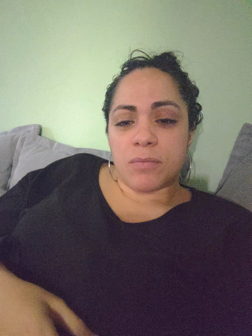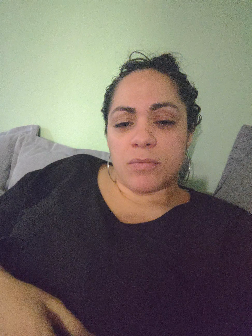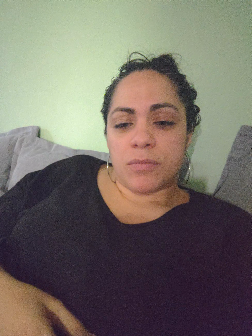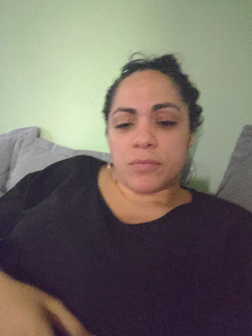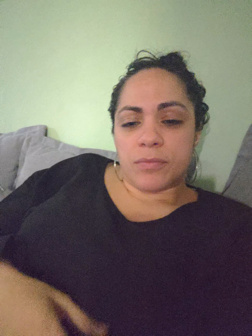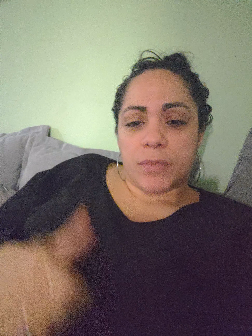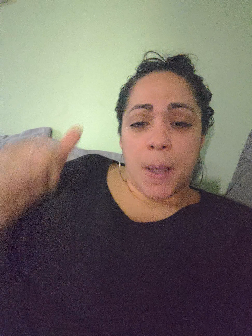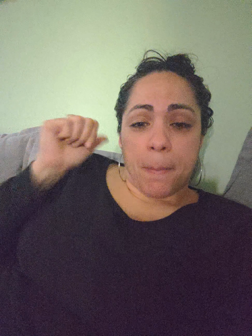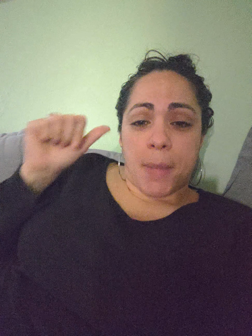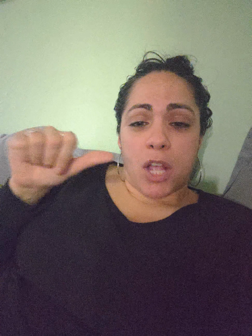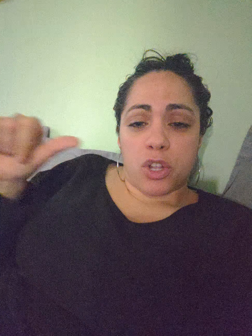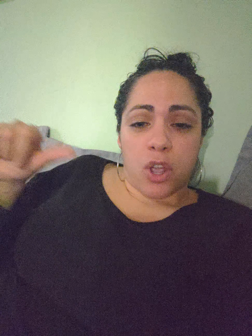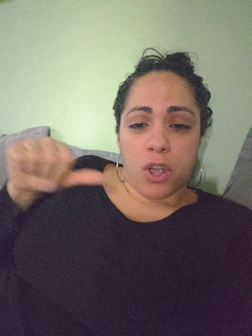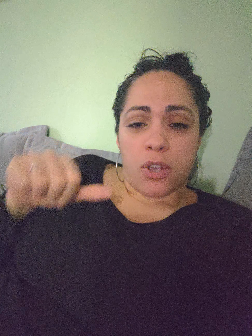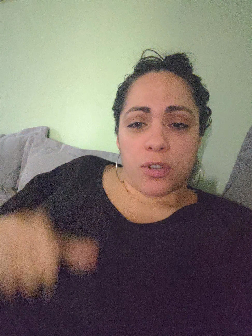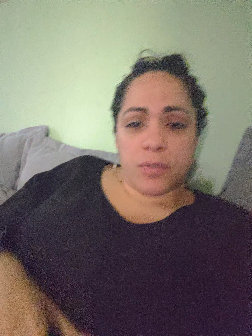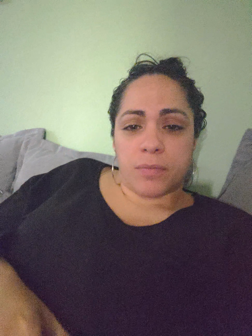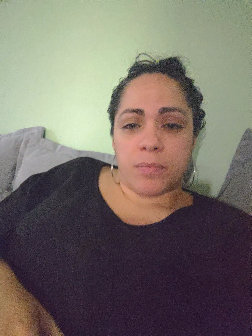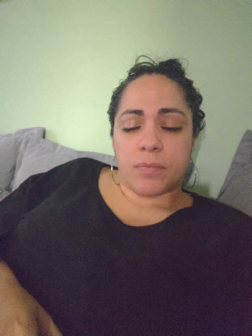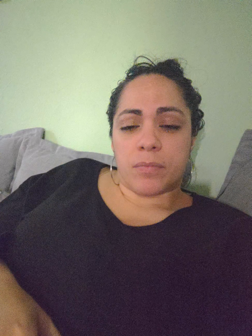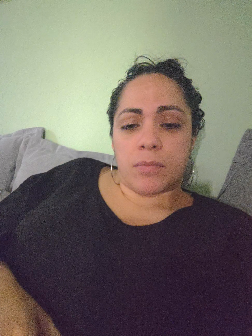backyard